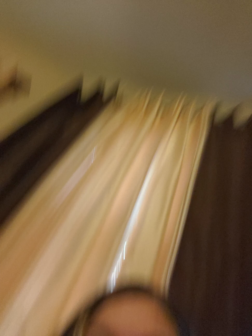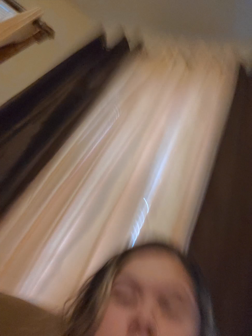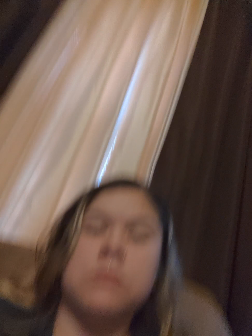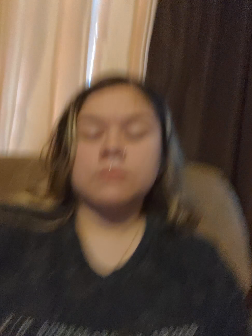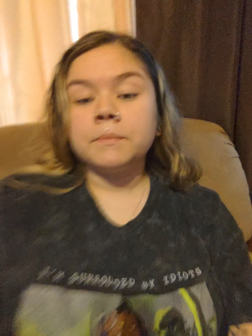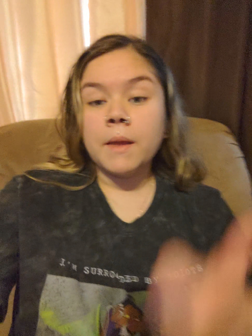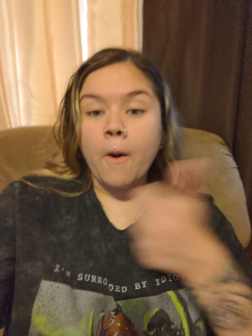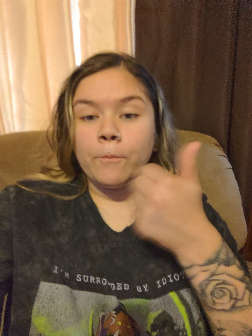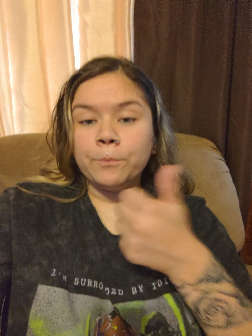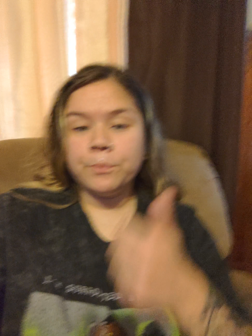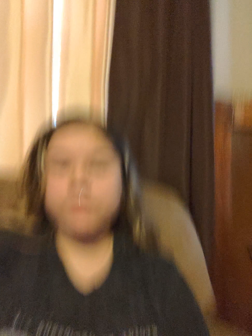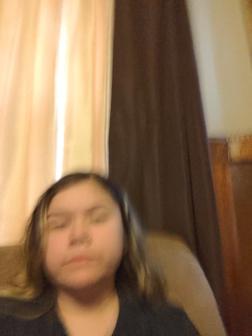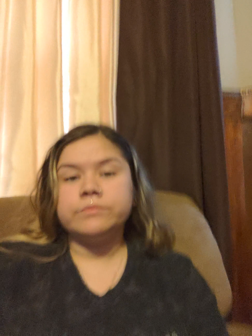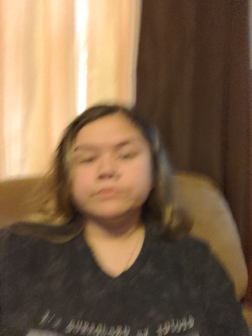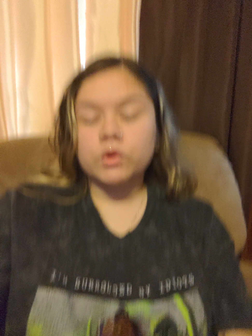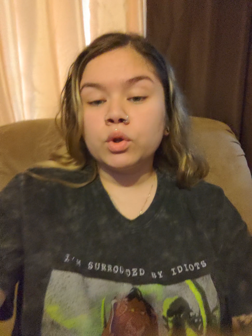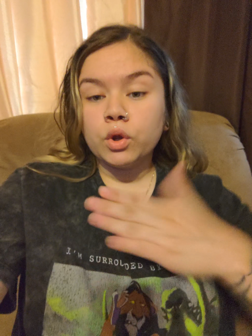help